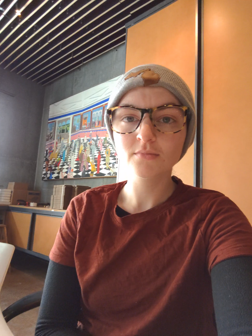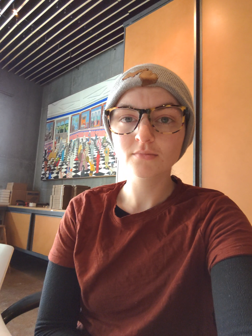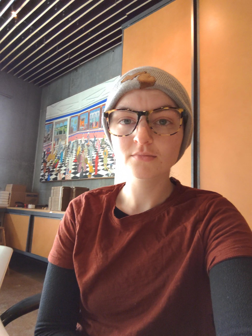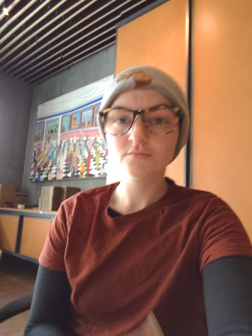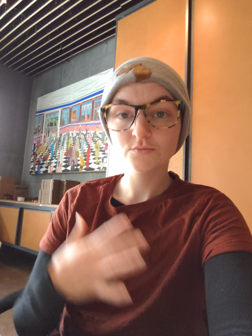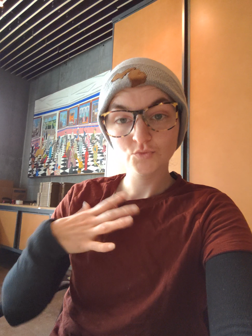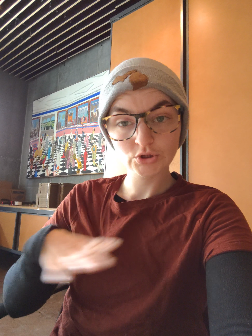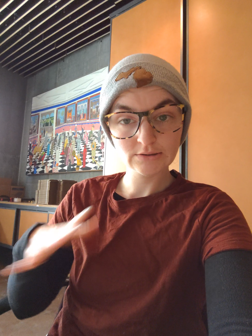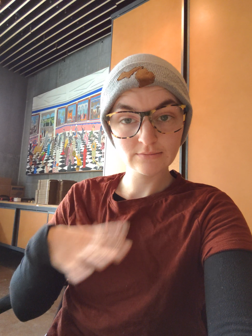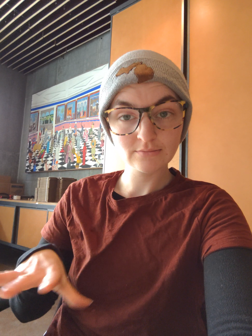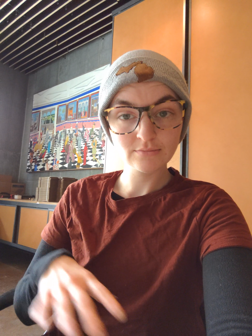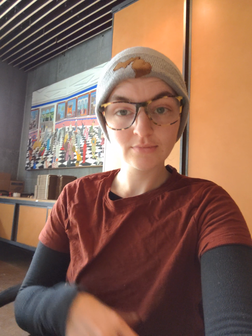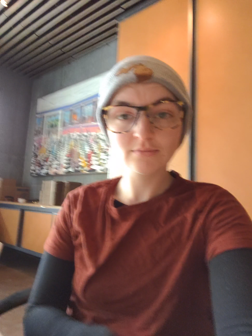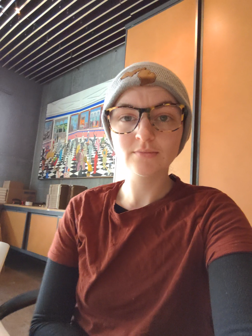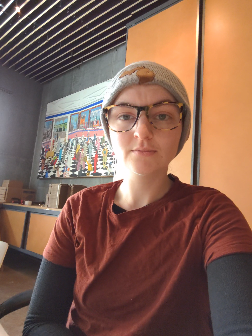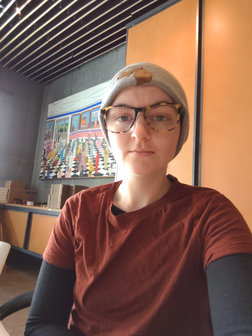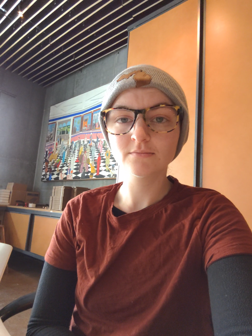shirt